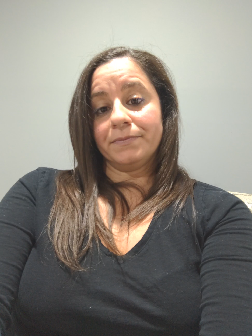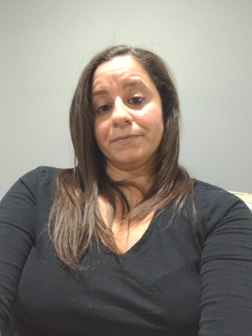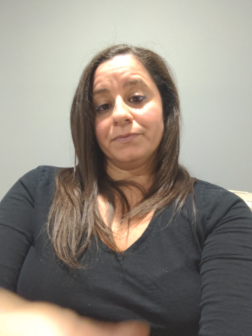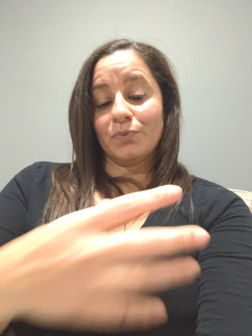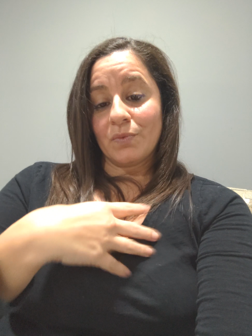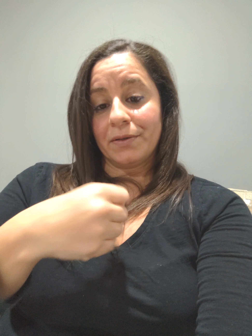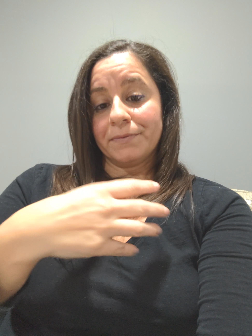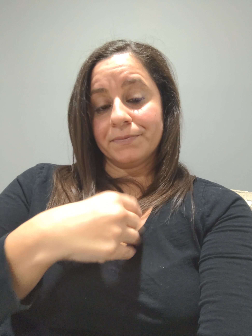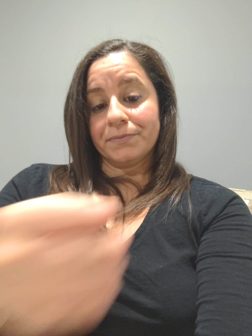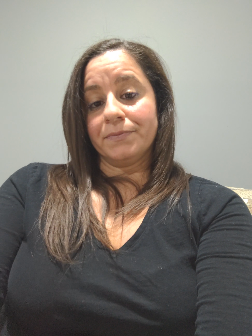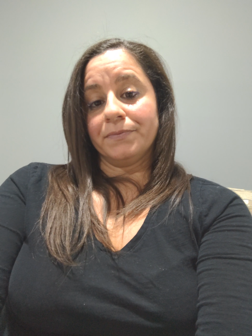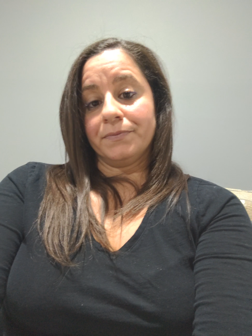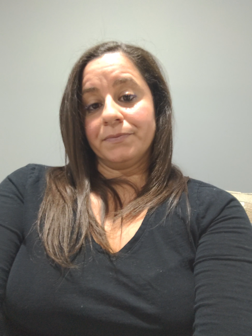white